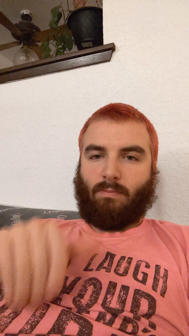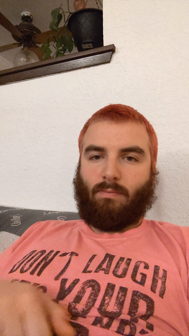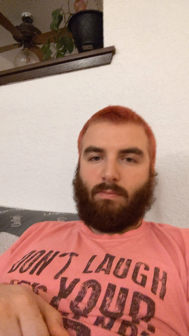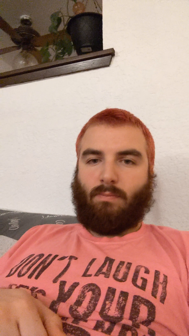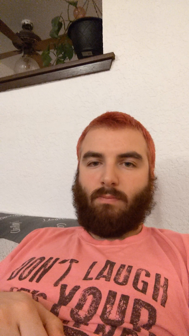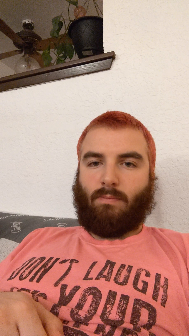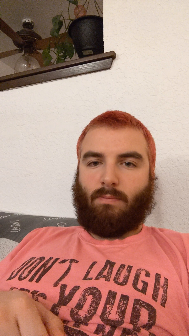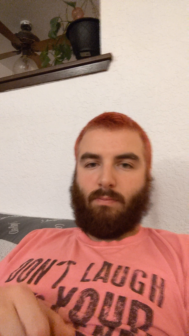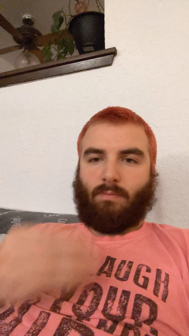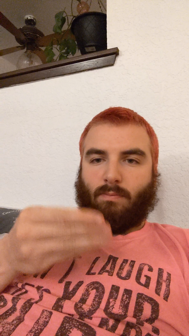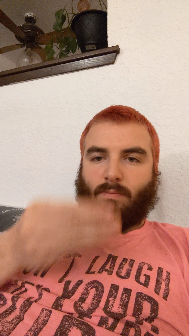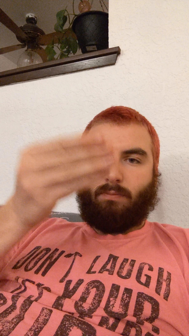buy